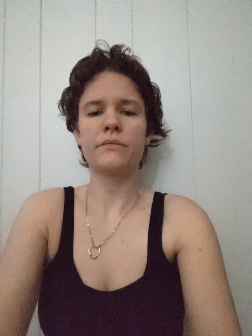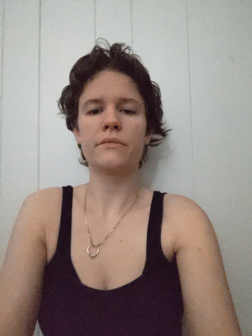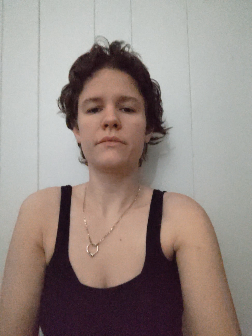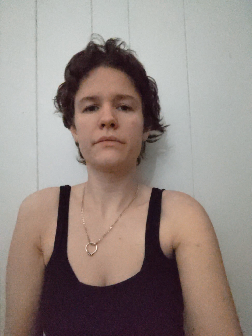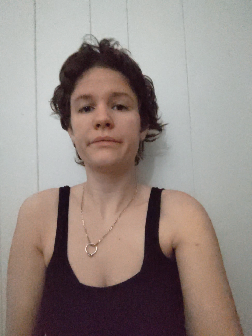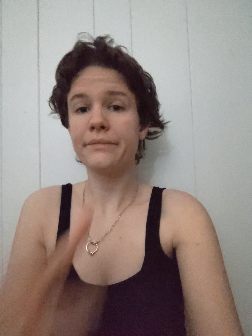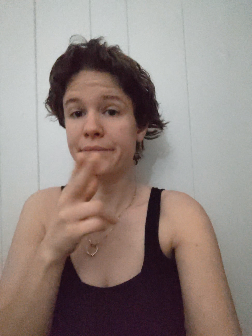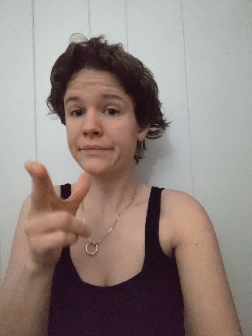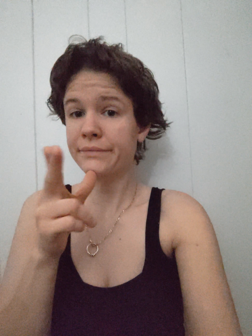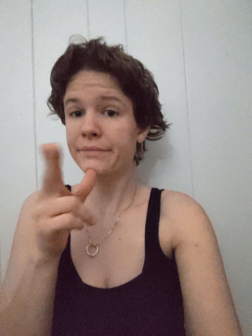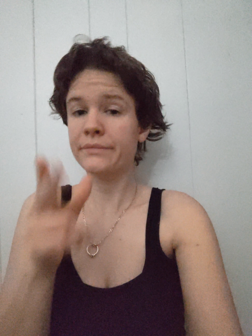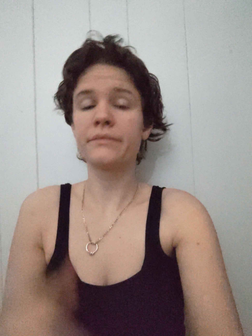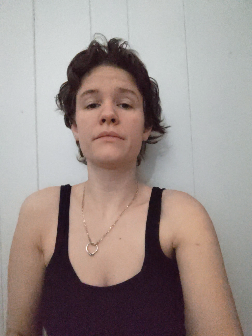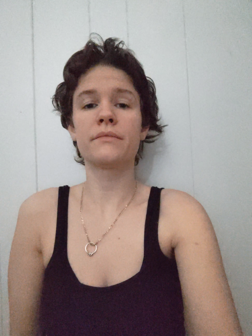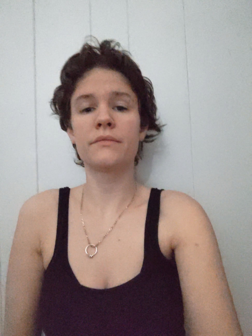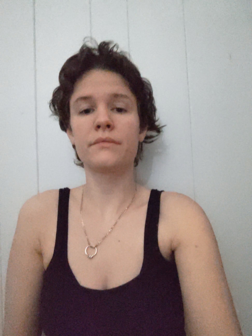hen